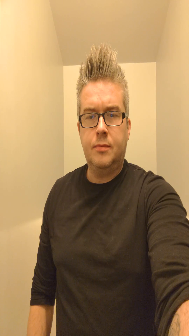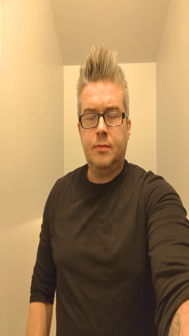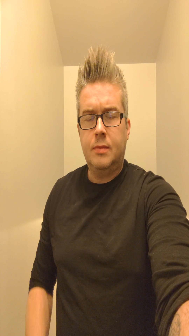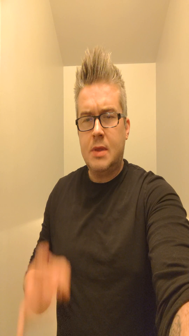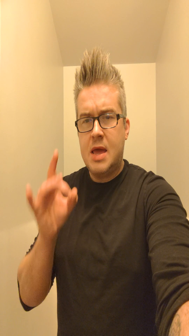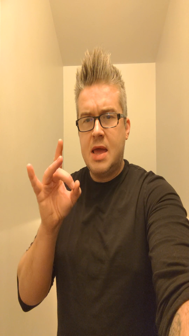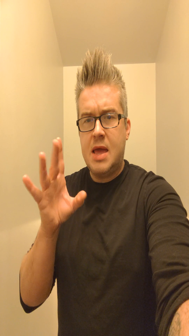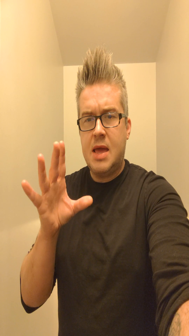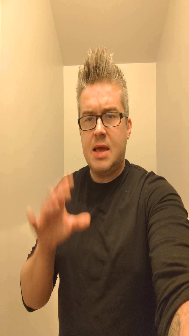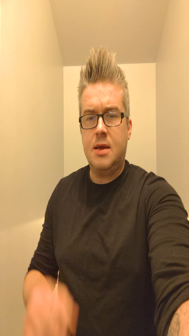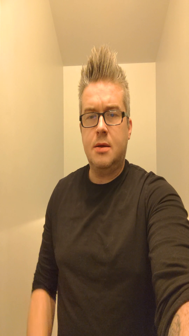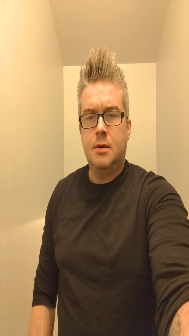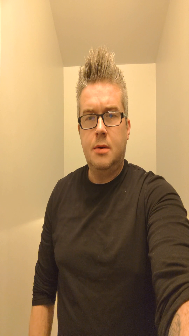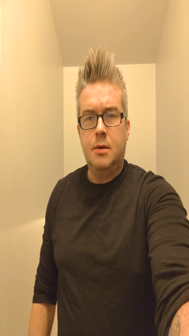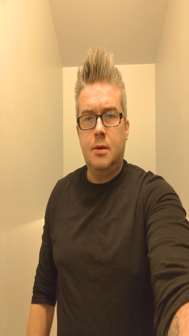hate